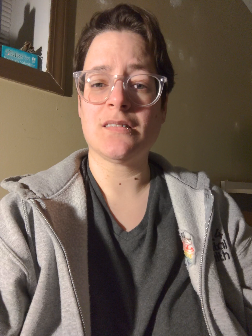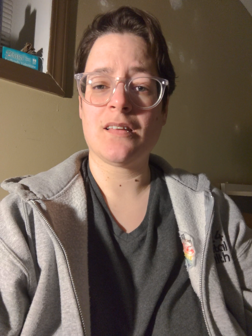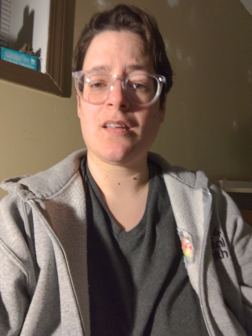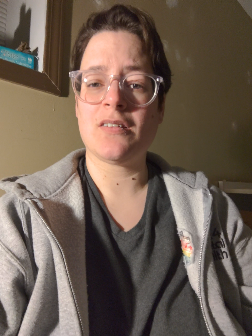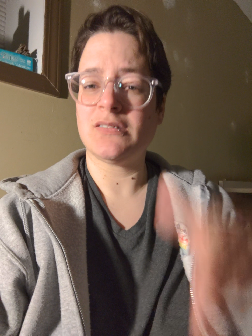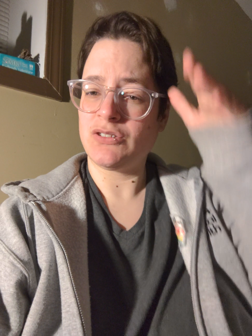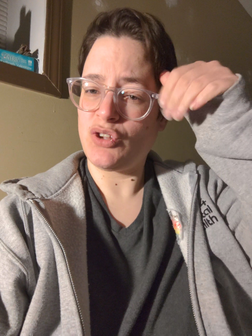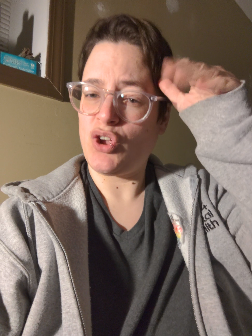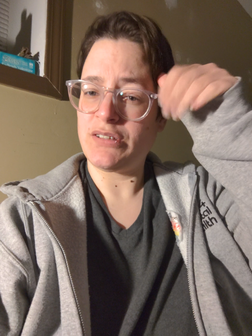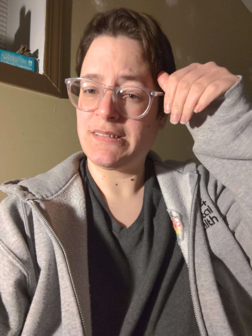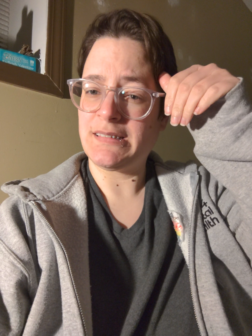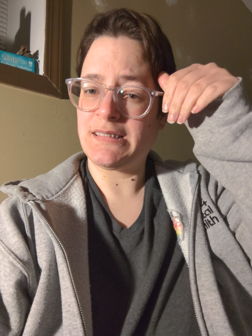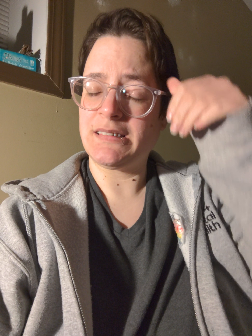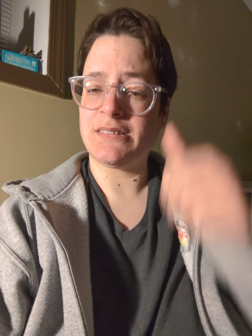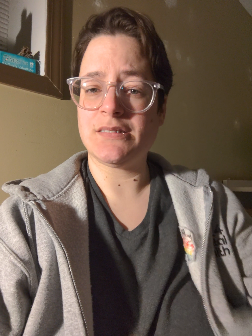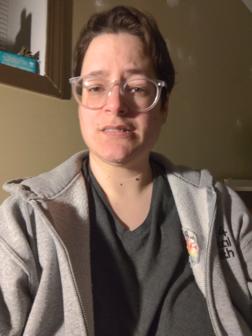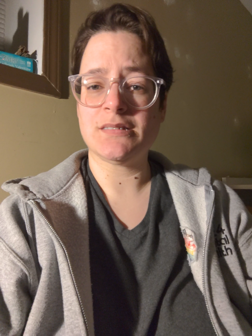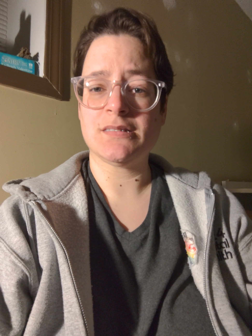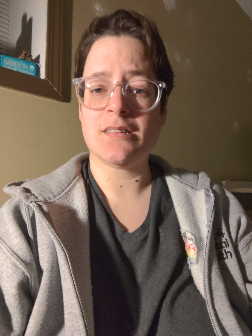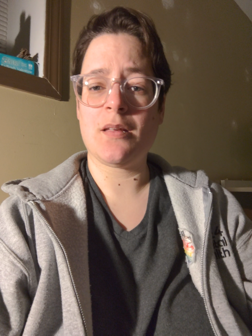donkey